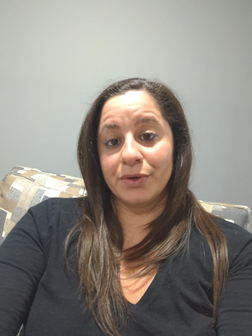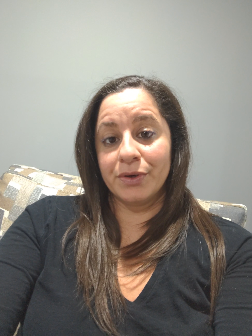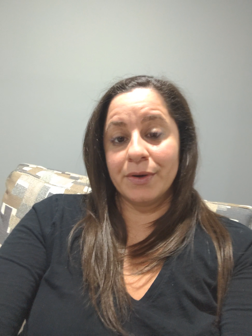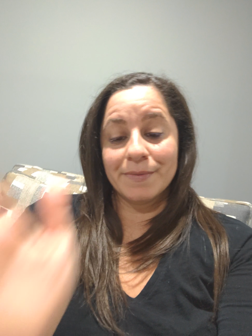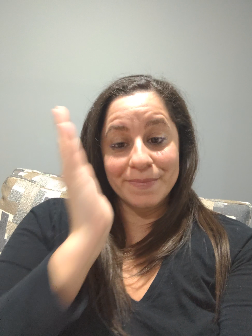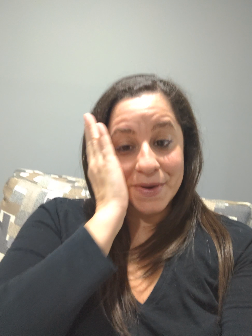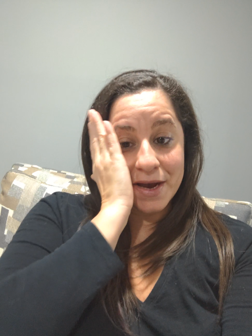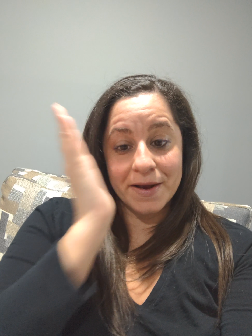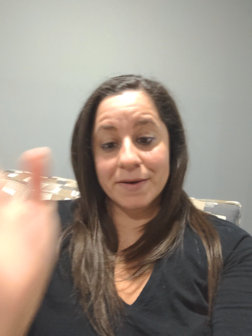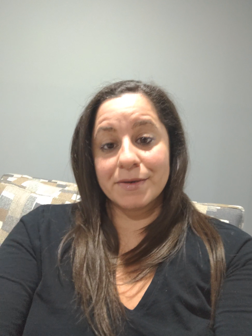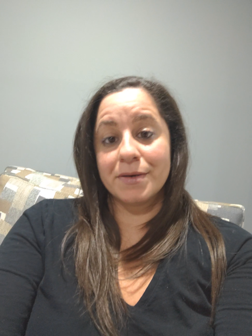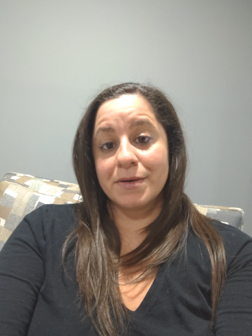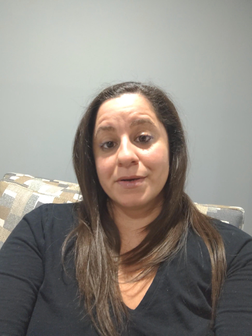bed